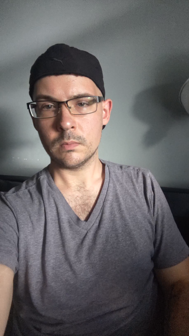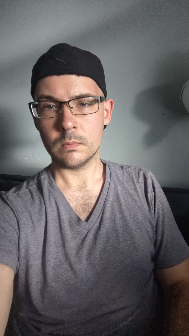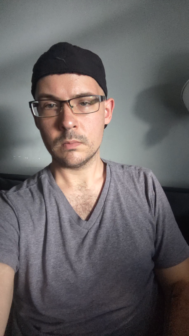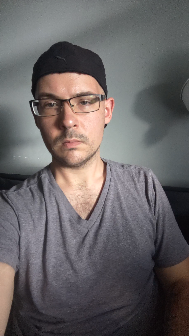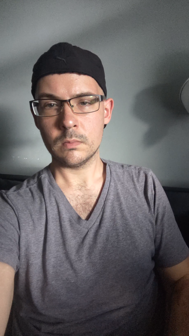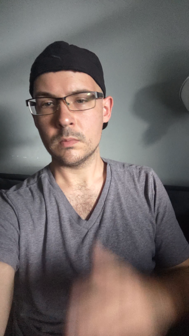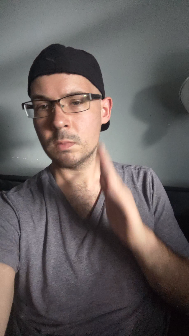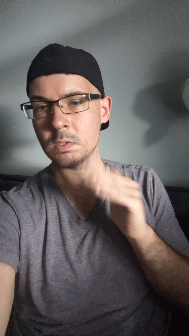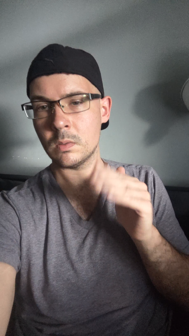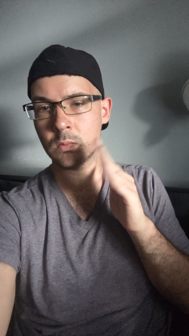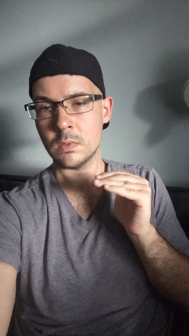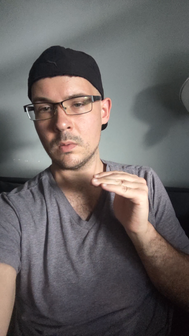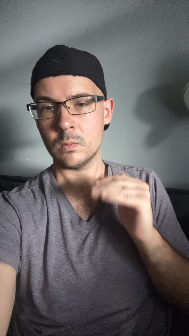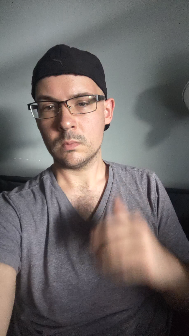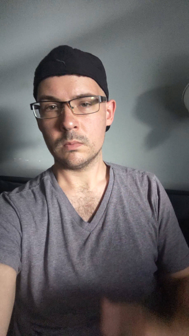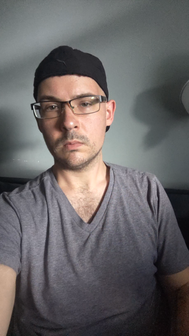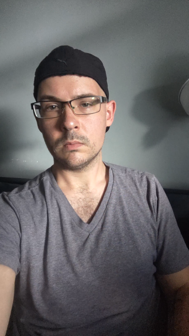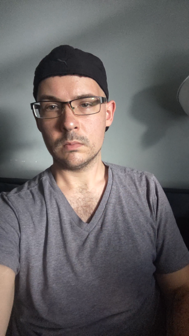downtown